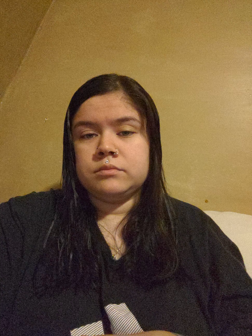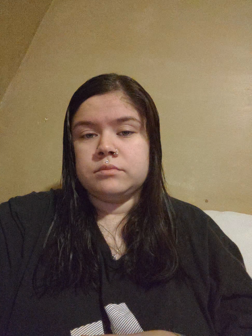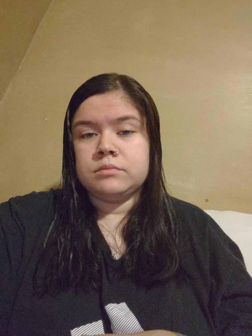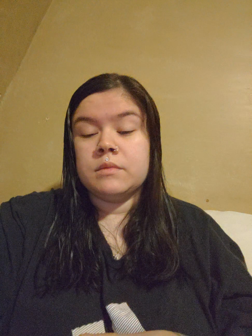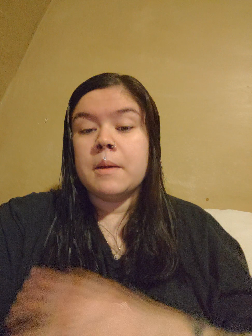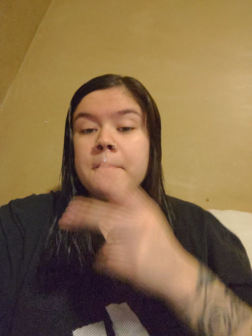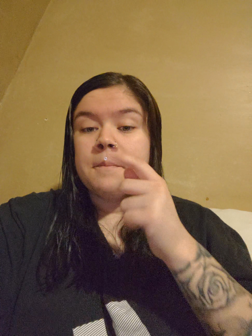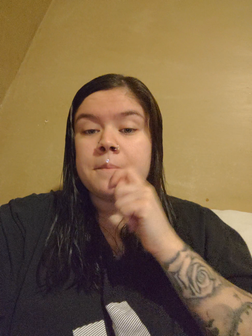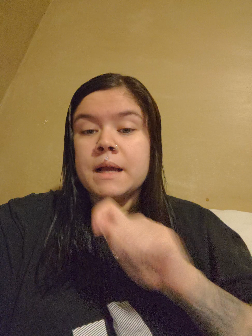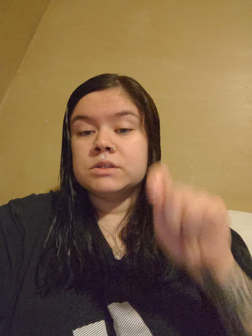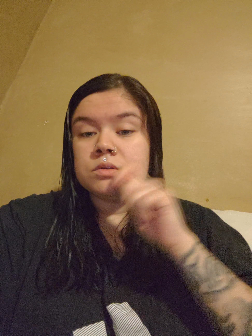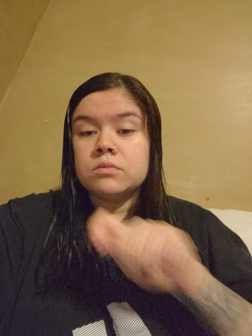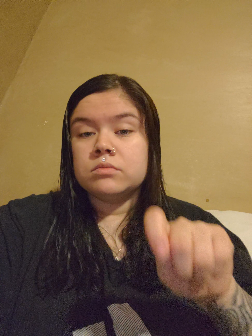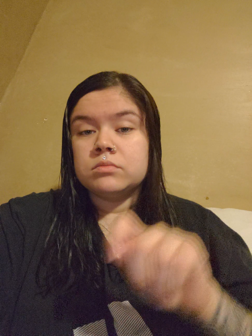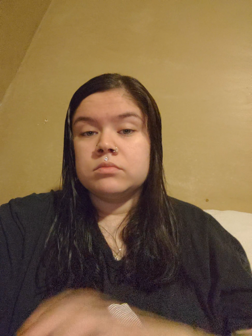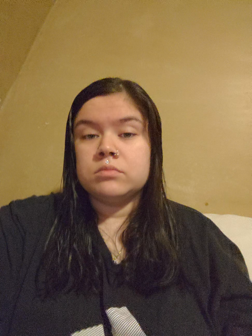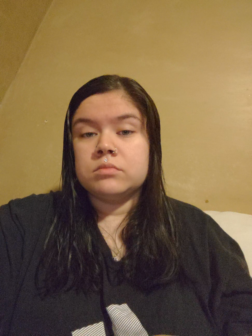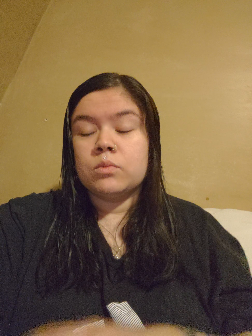pencil